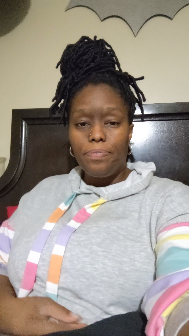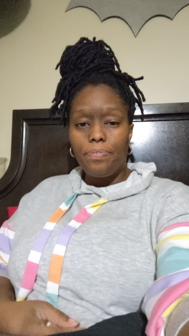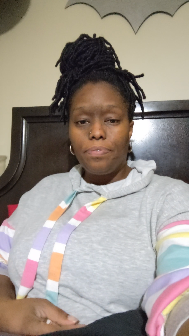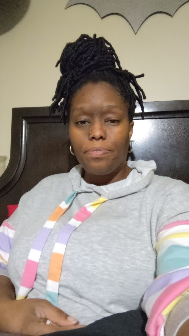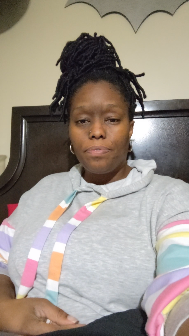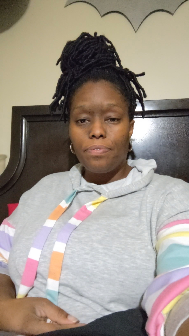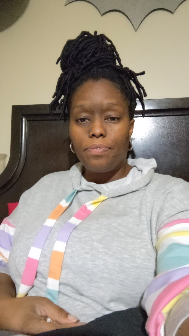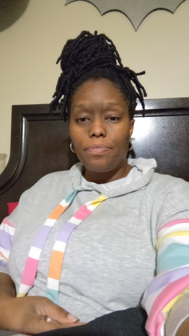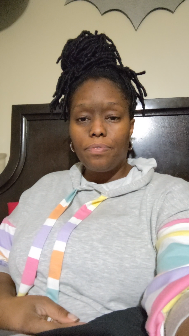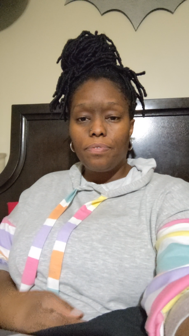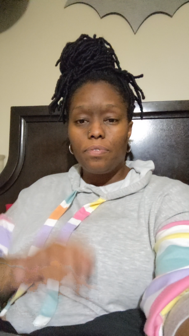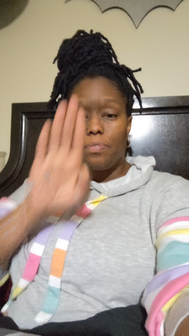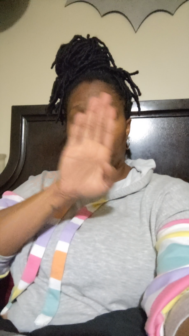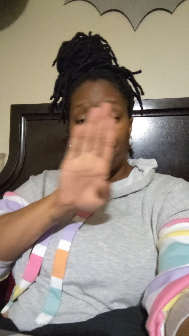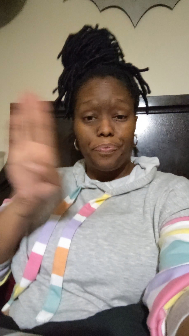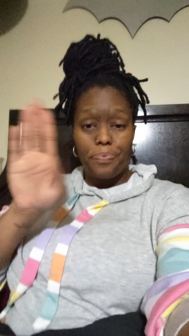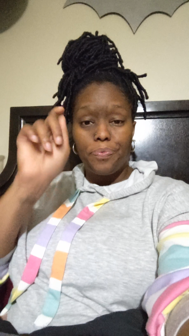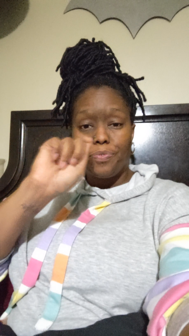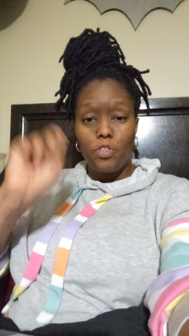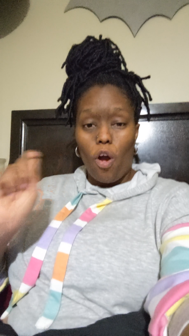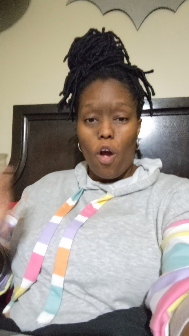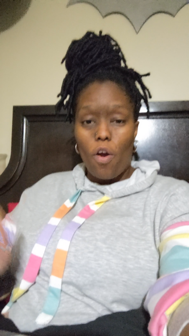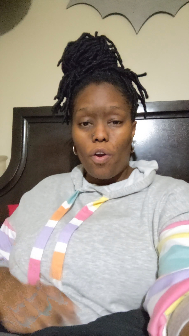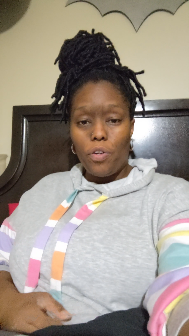chalk